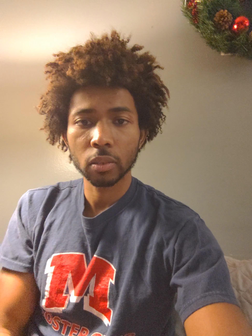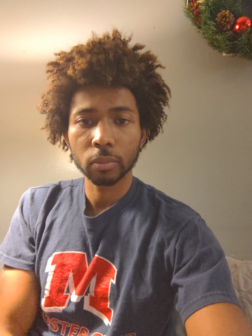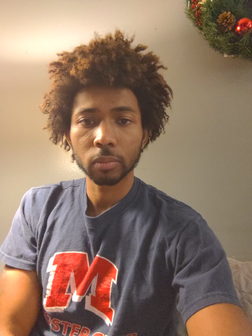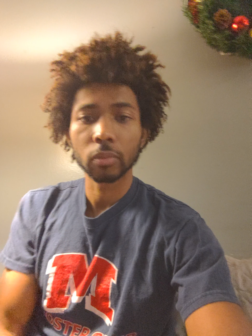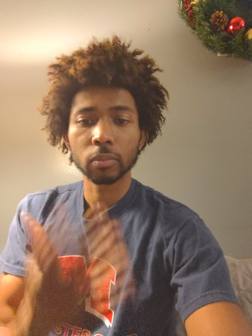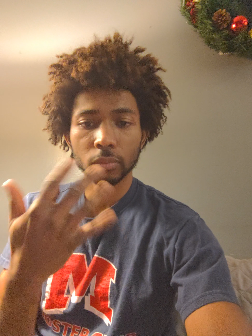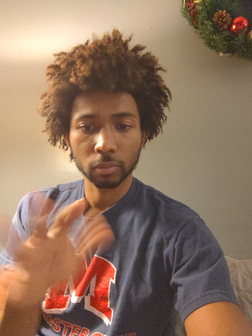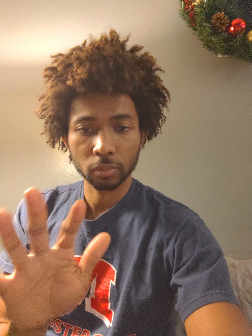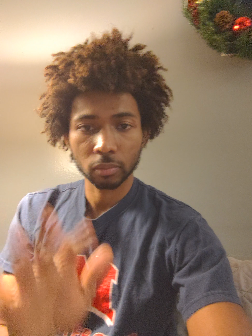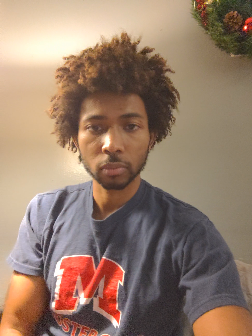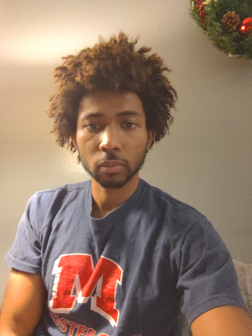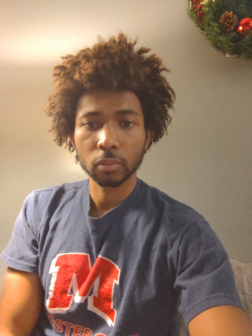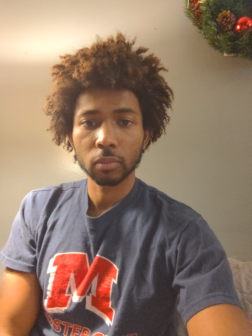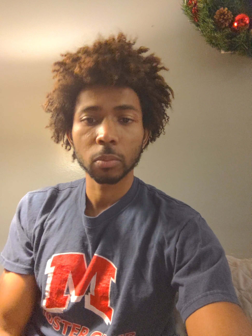finish